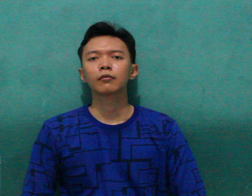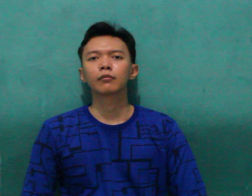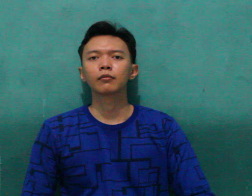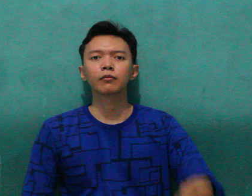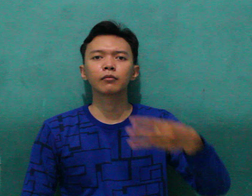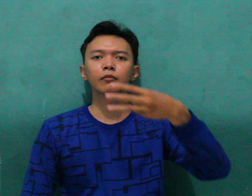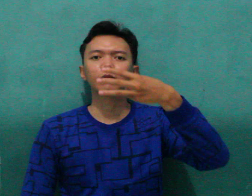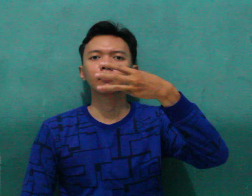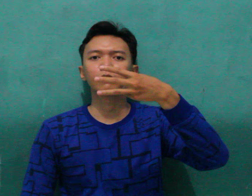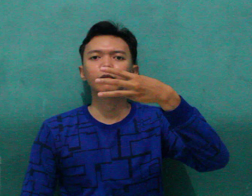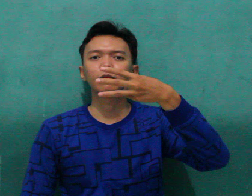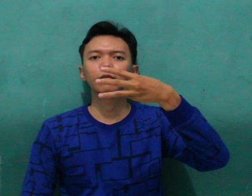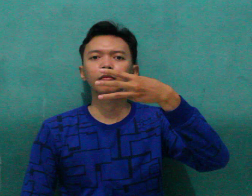E